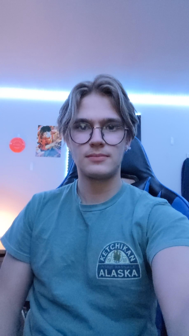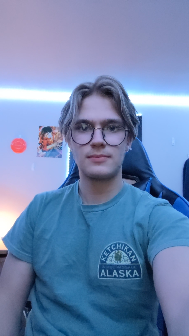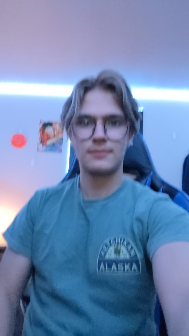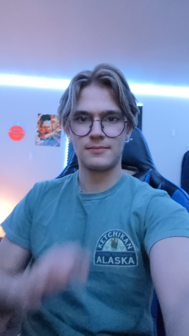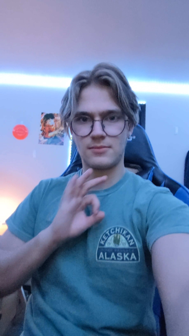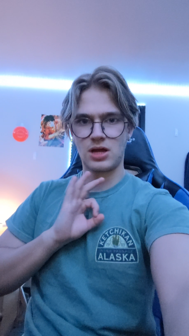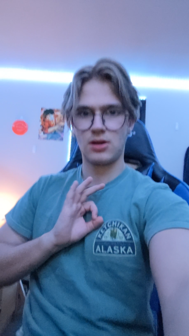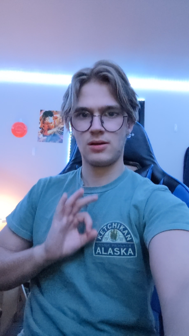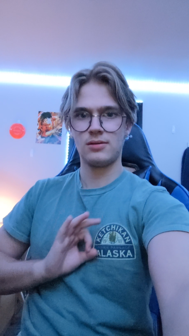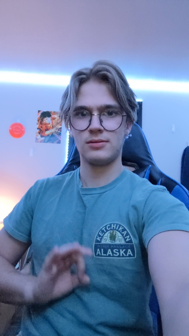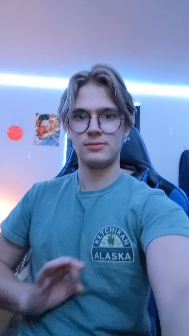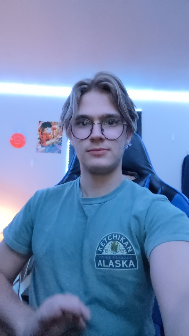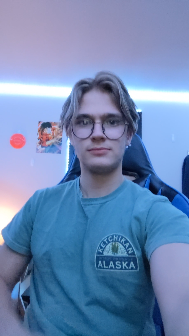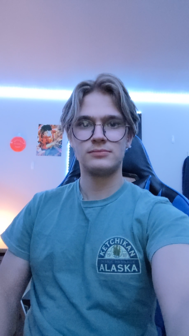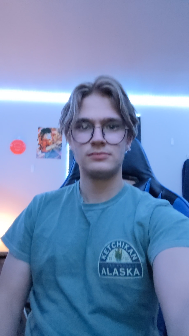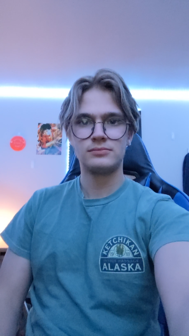button